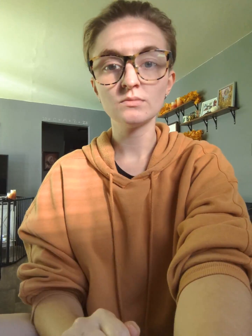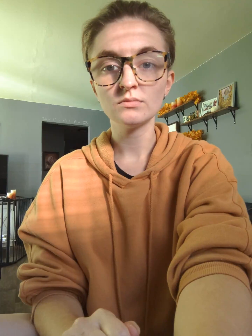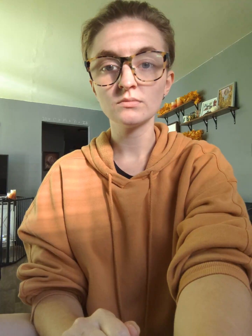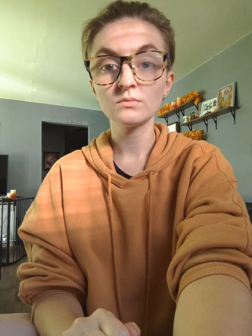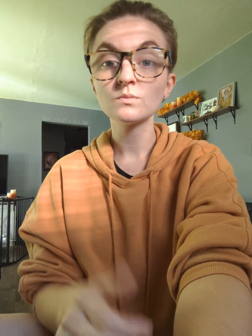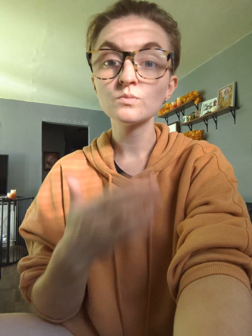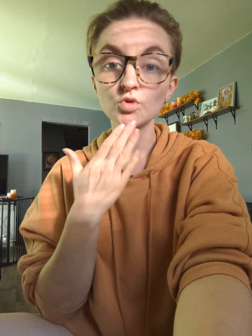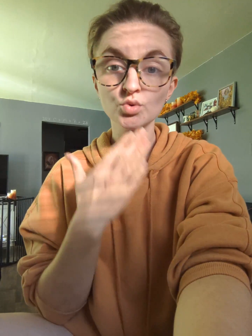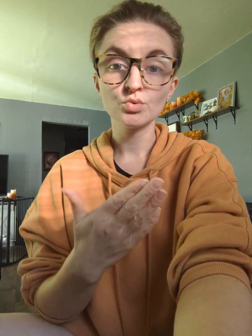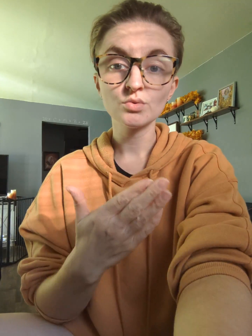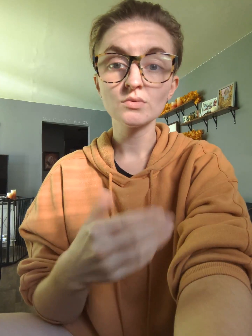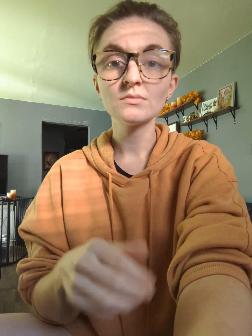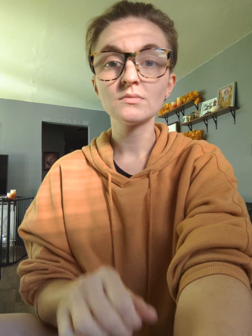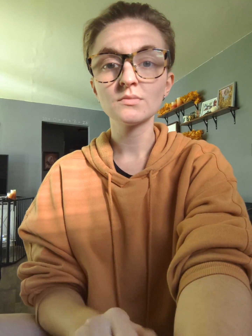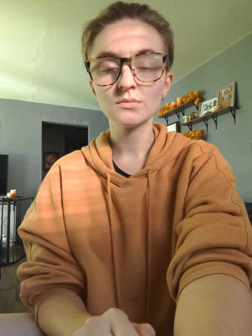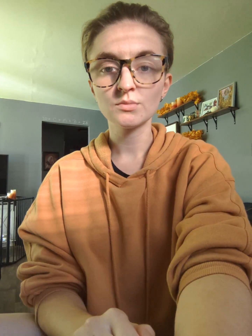good